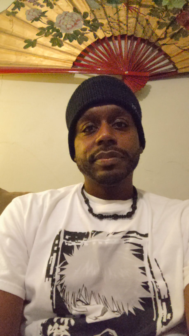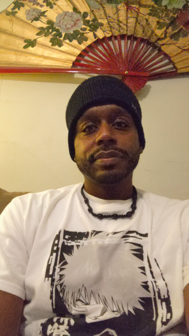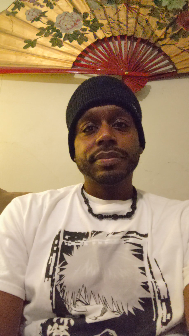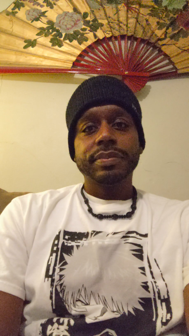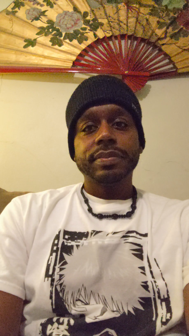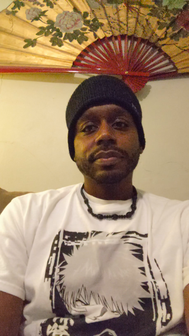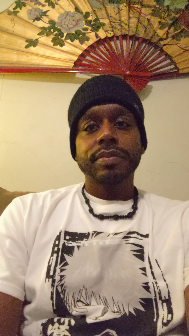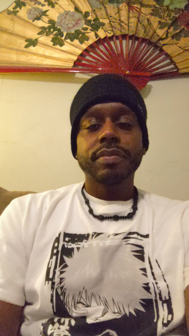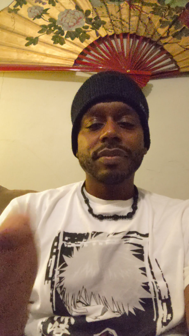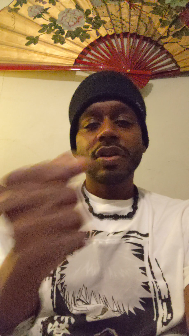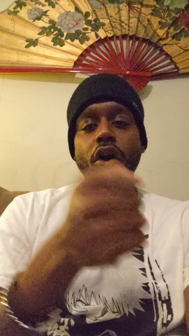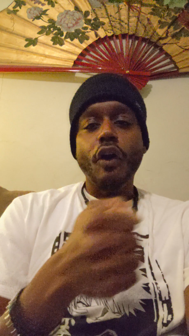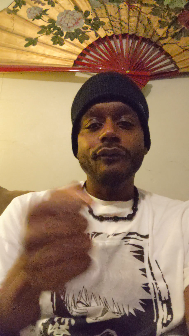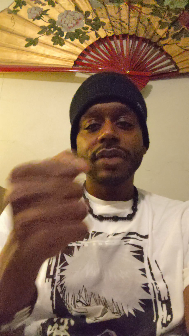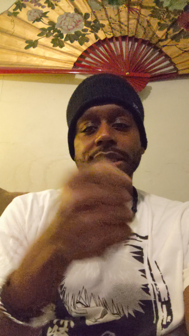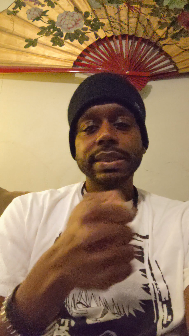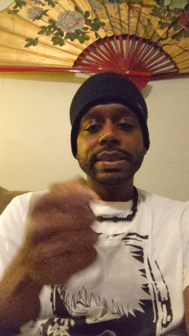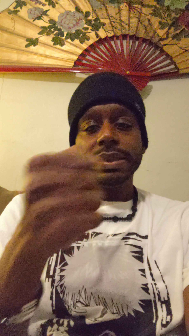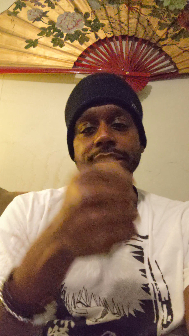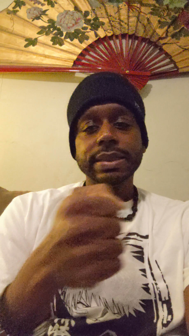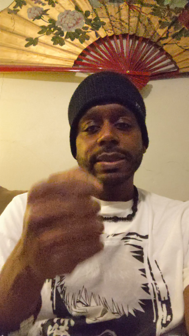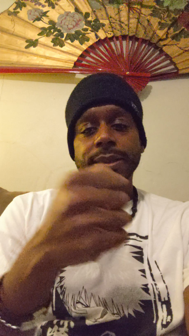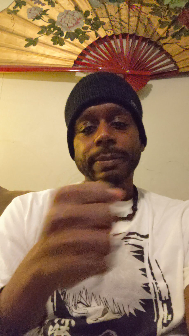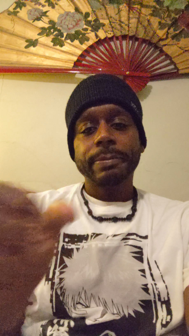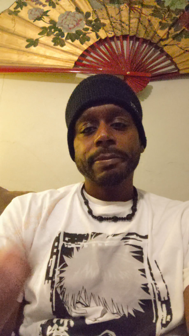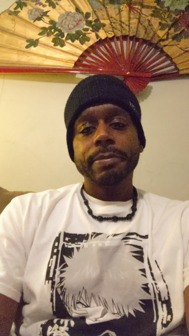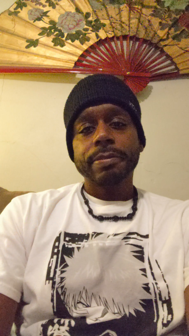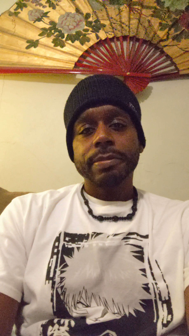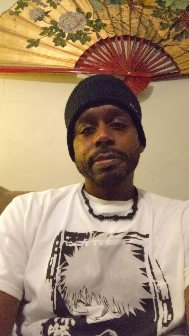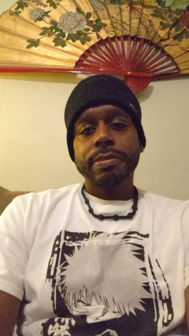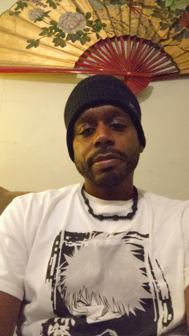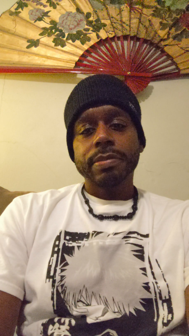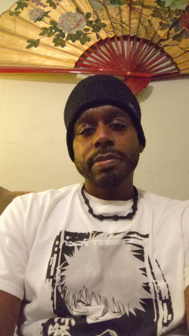coffee